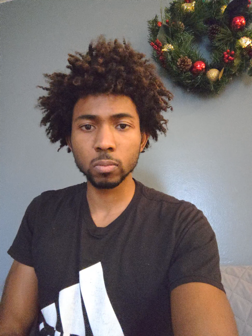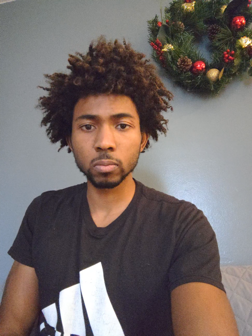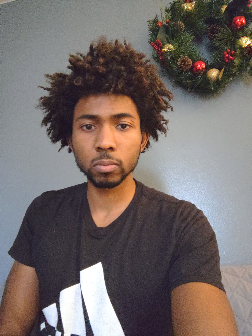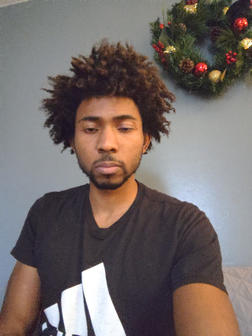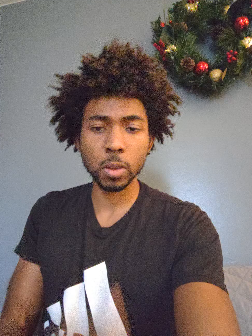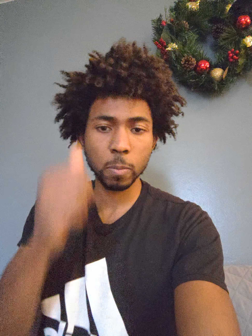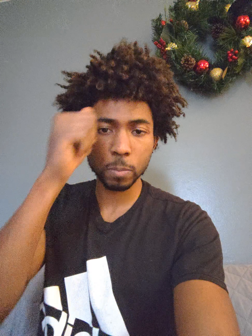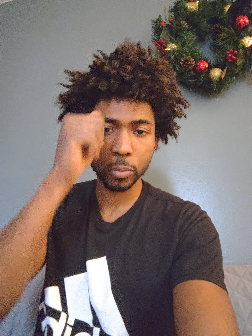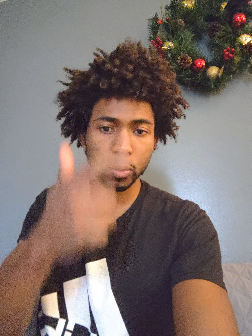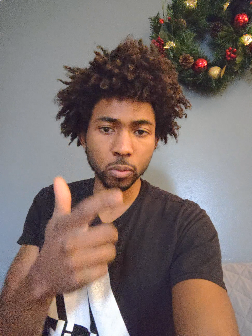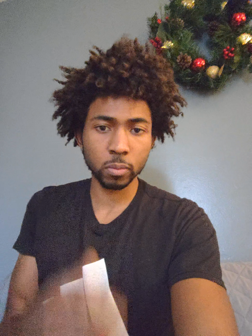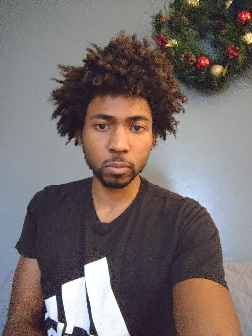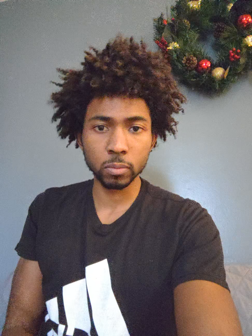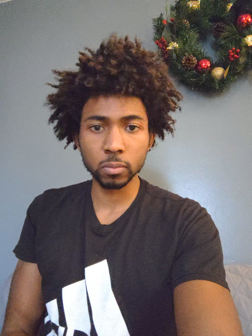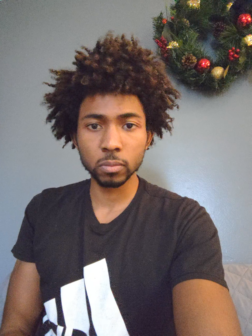brother